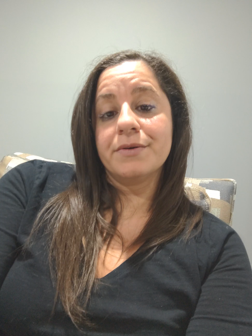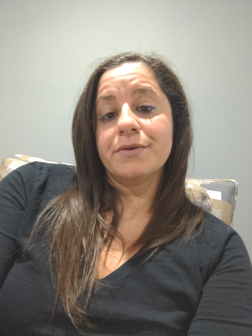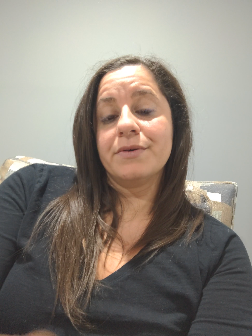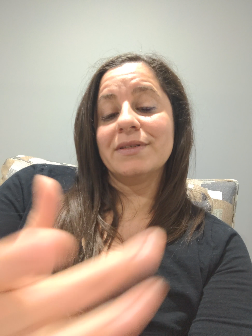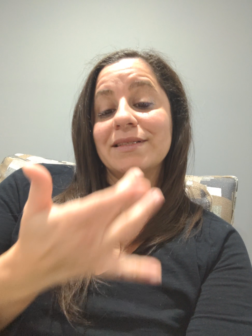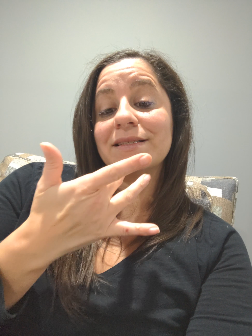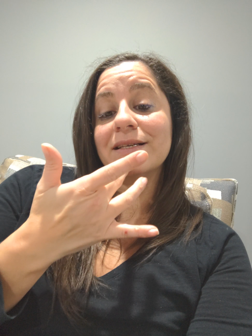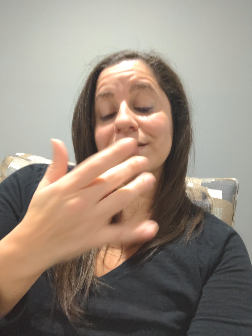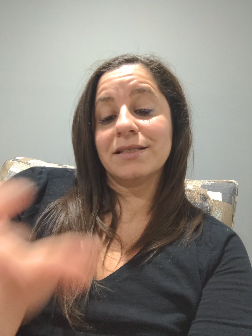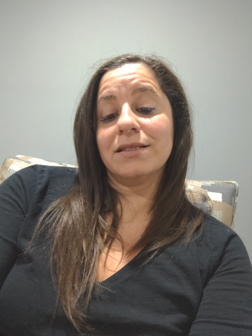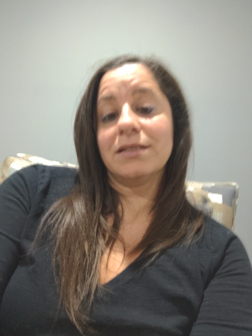taste